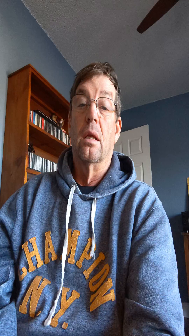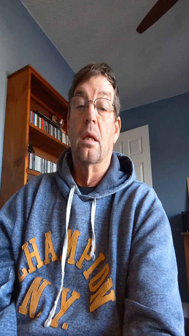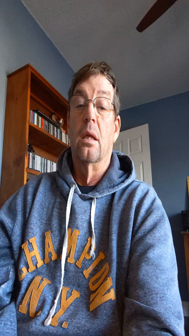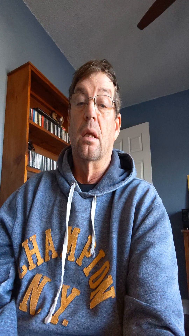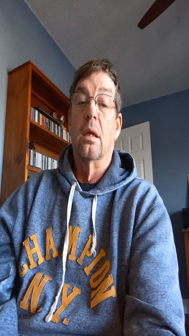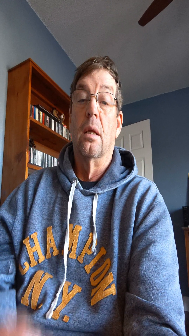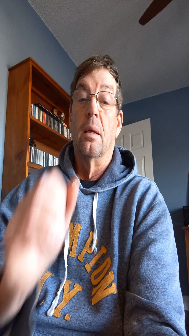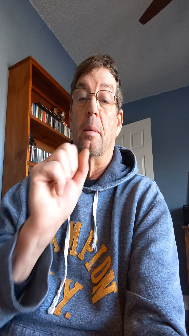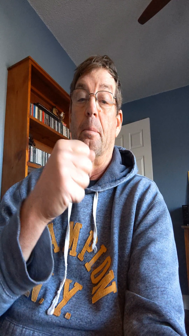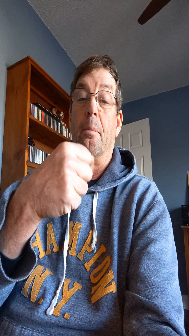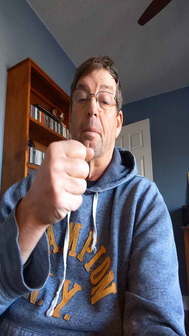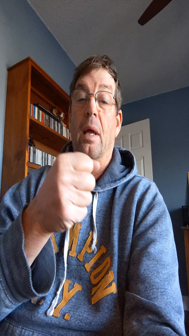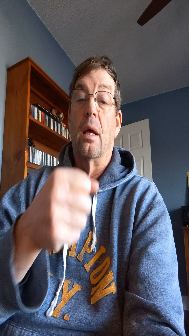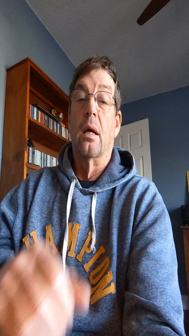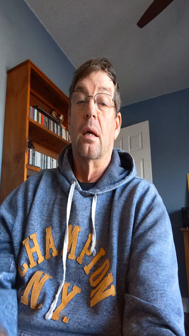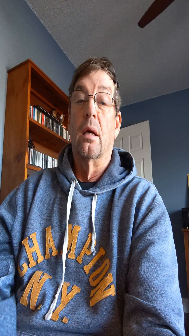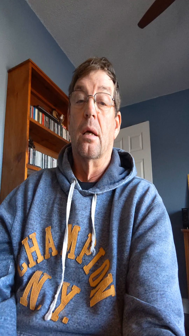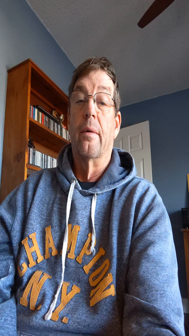make